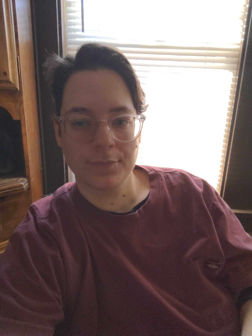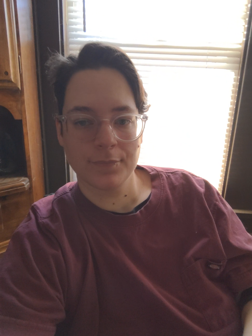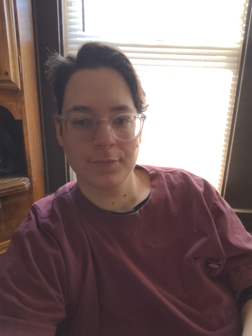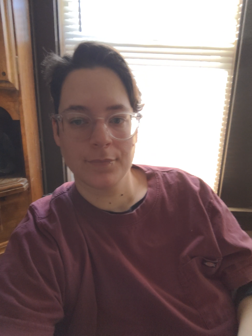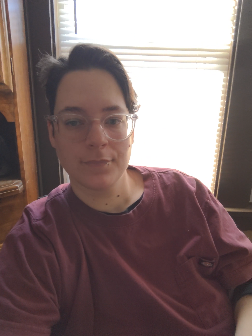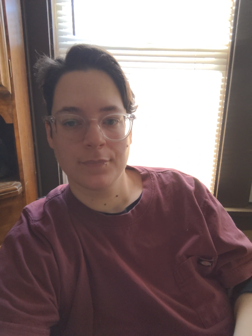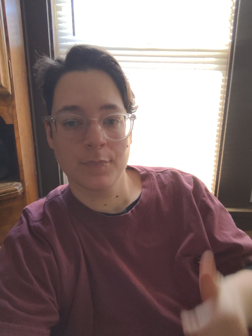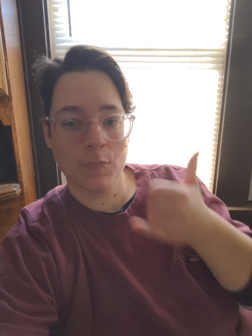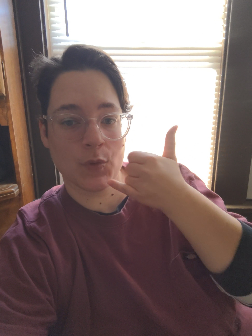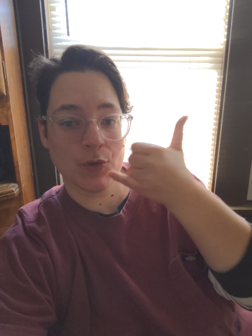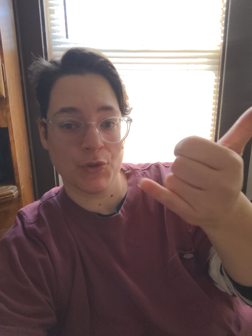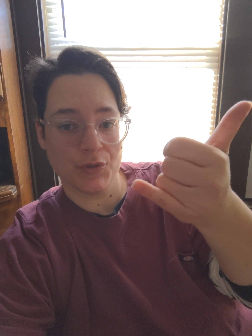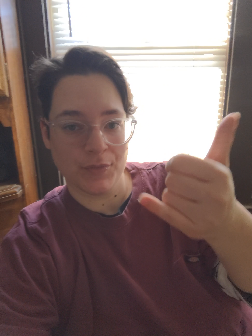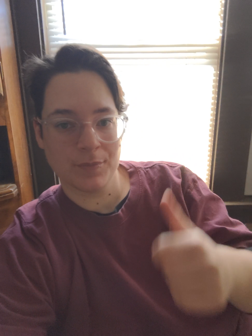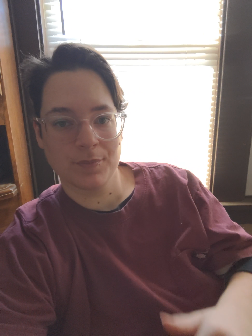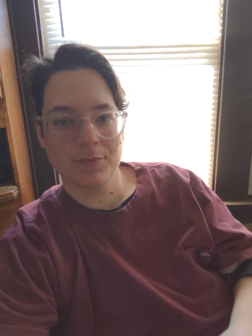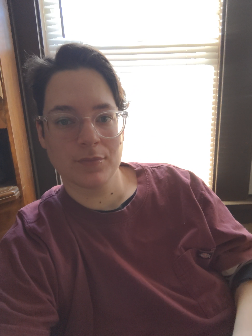call on the phone